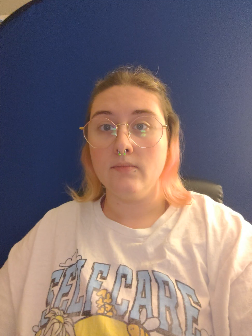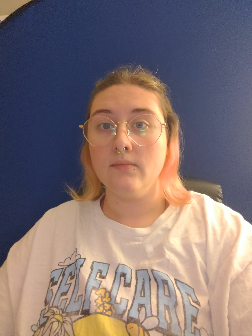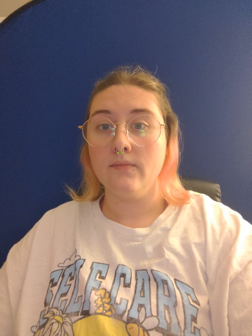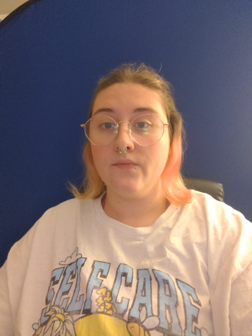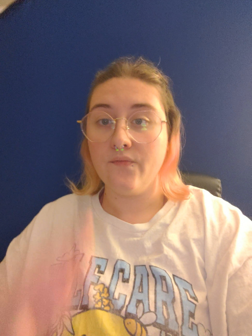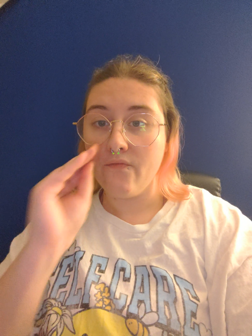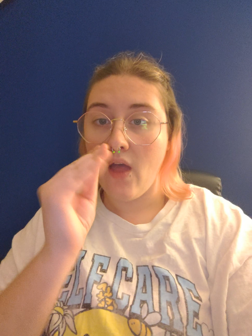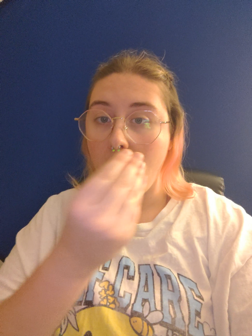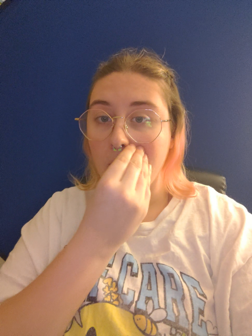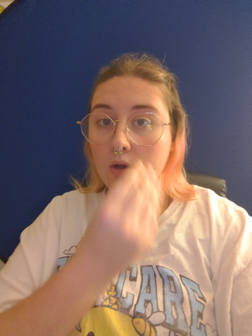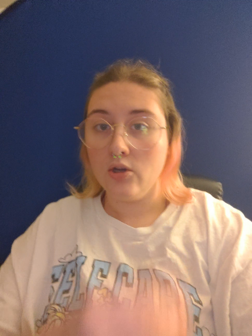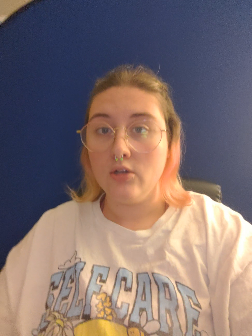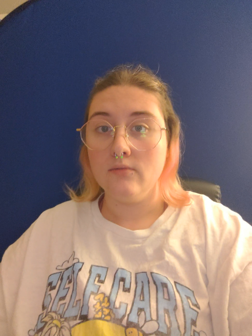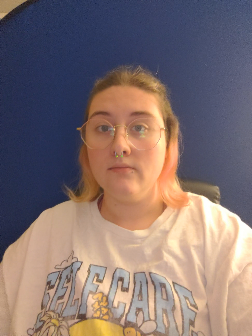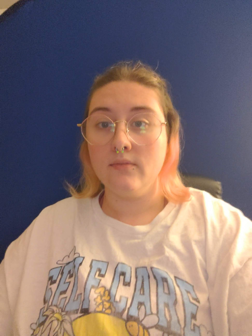flower